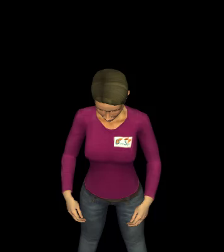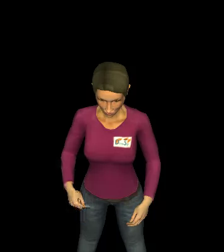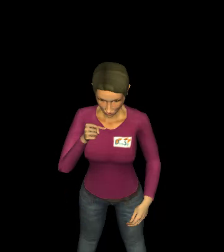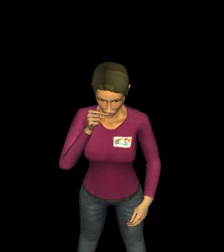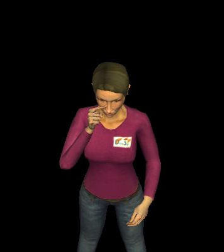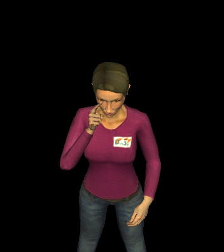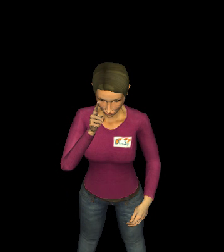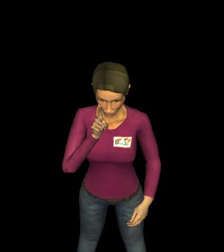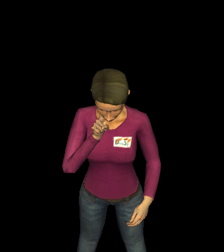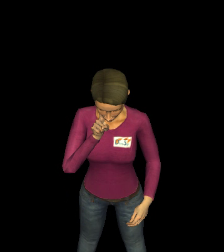ماي